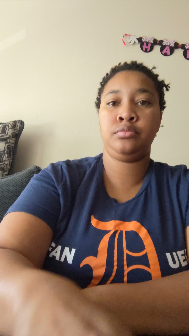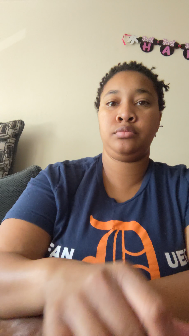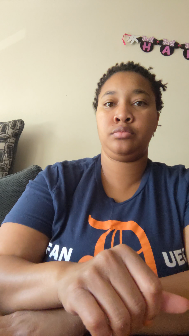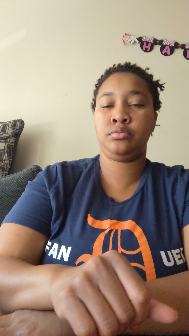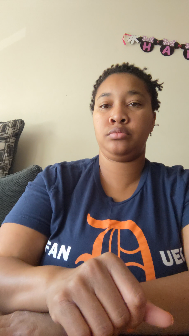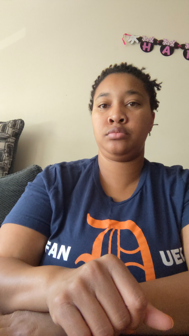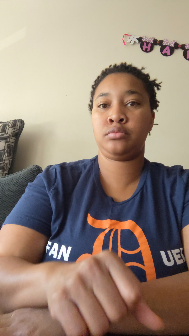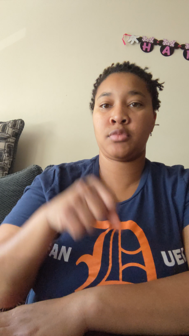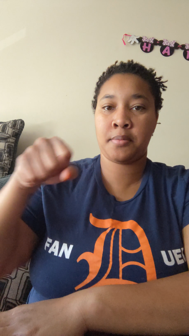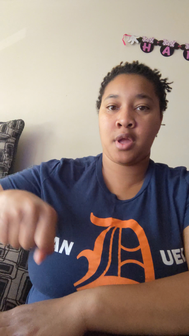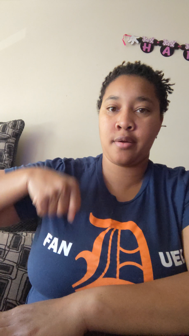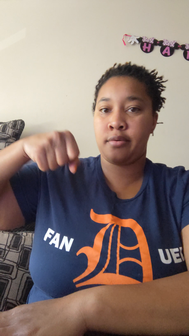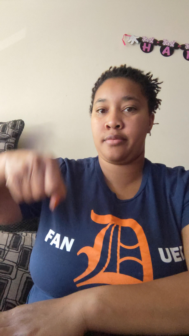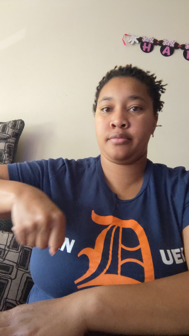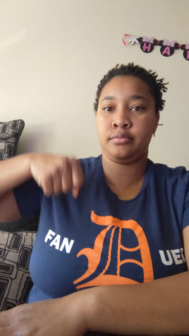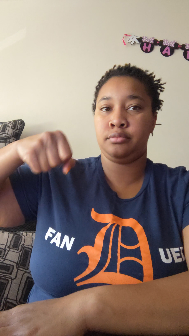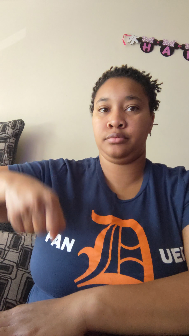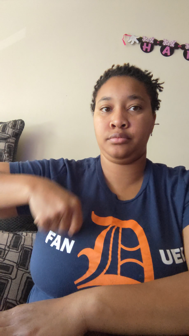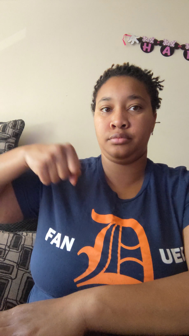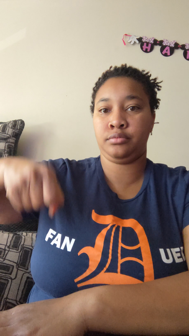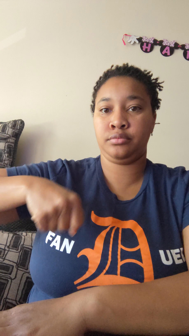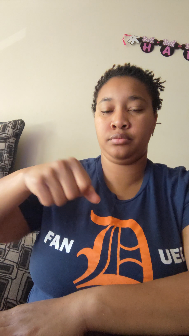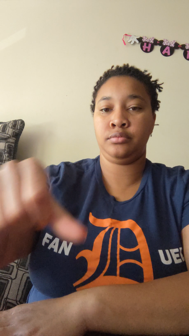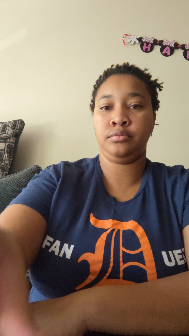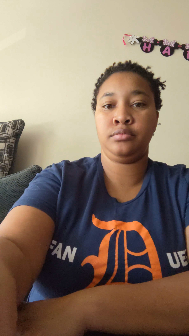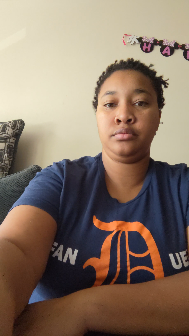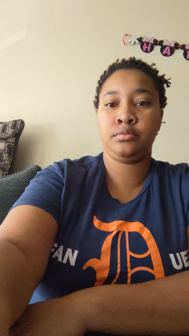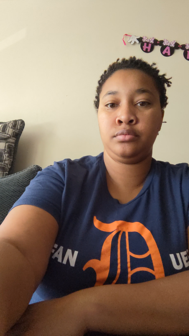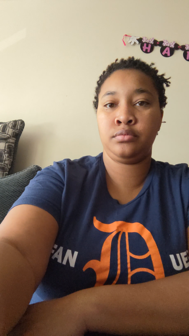bicycle